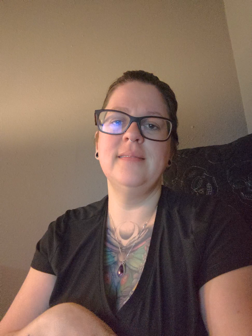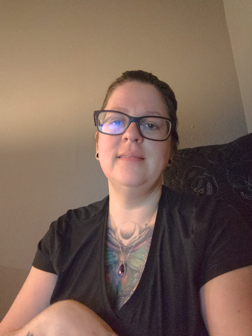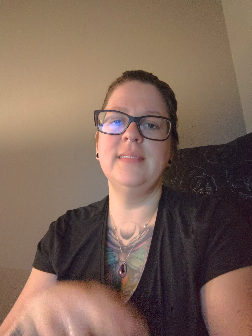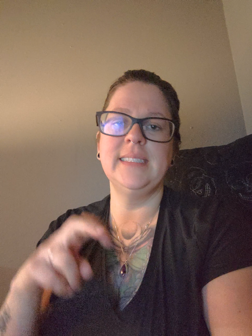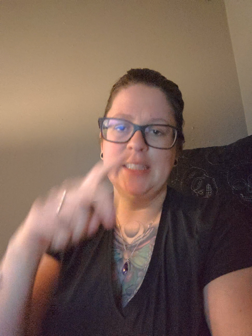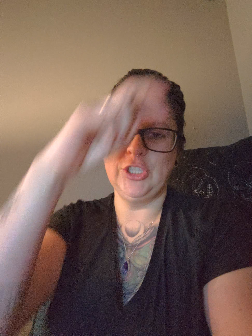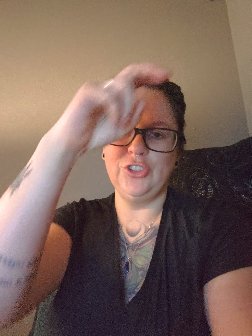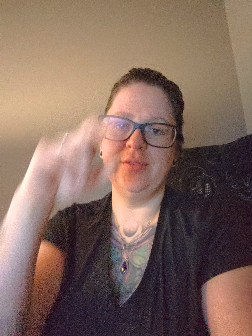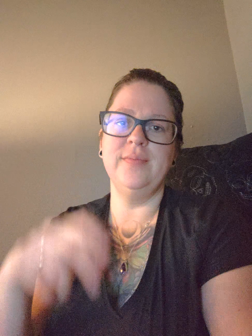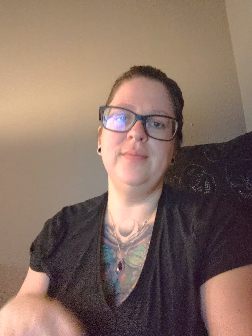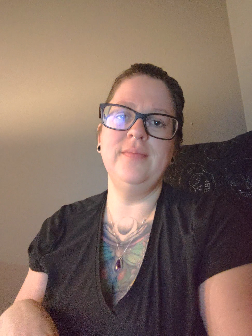stairs